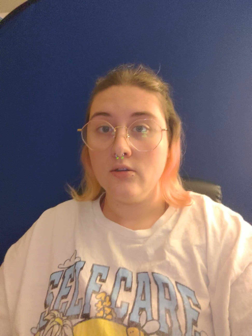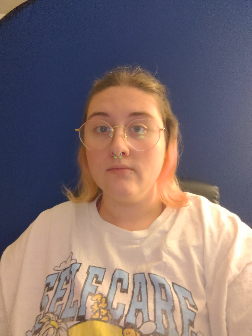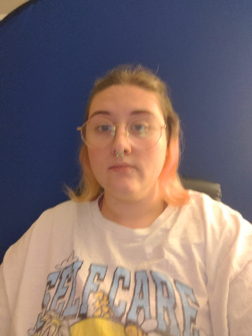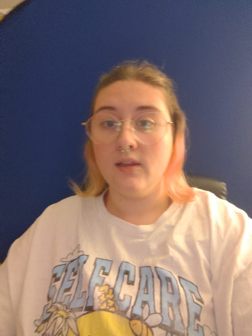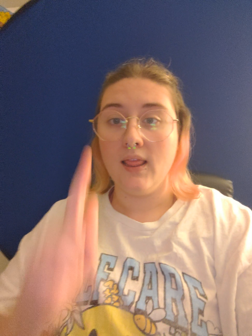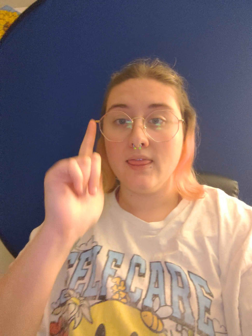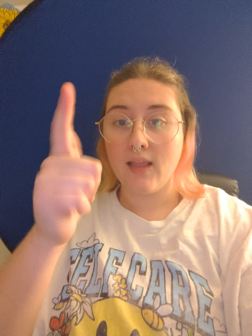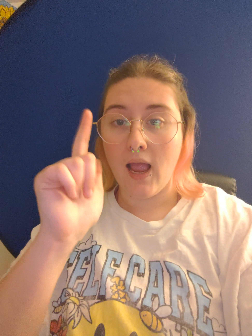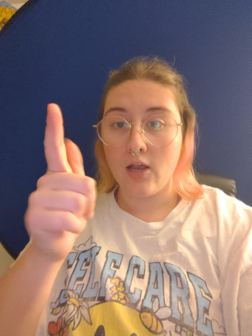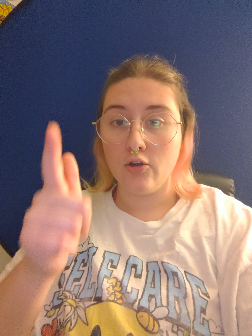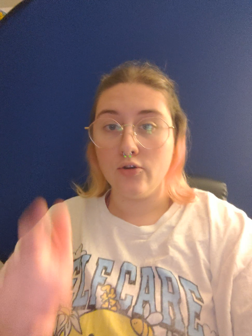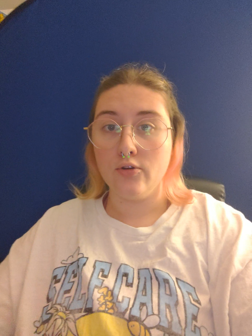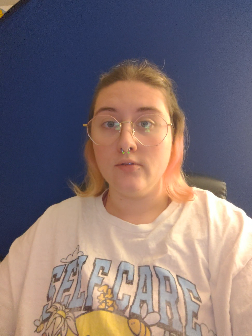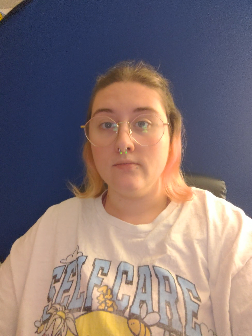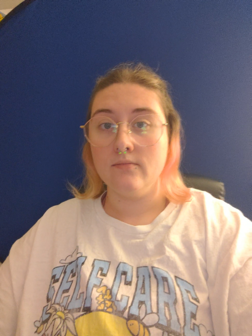later